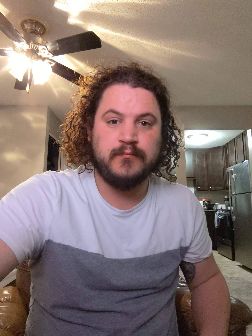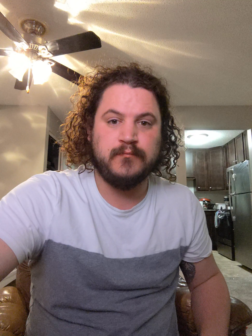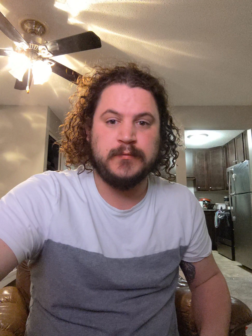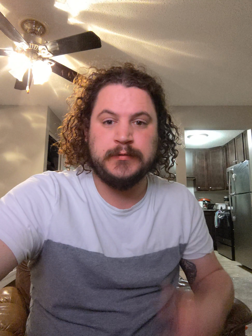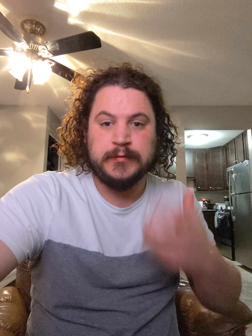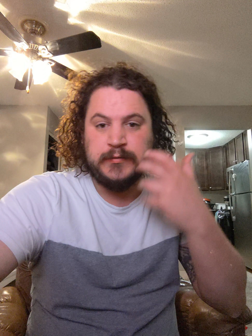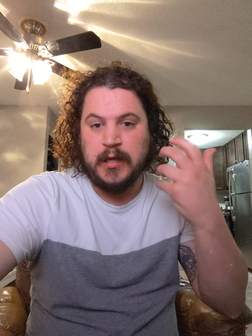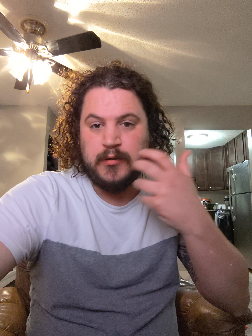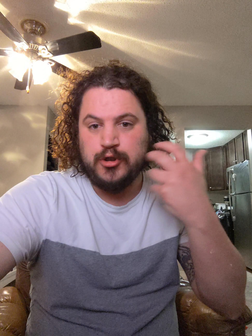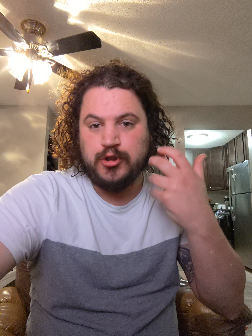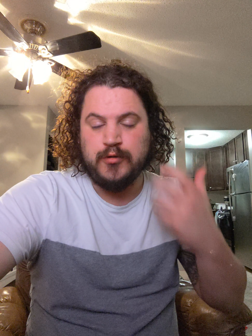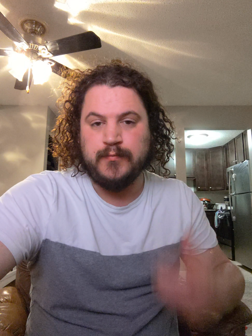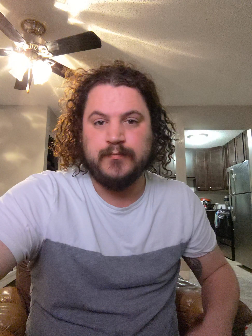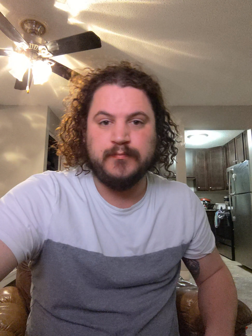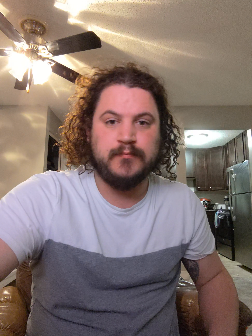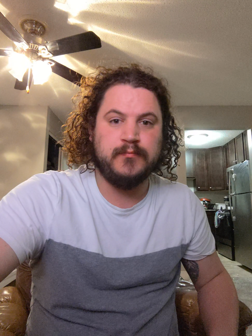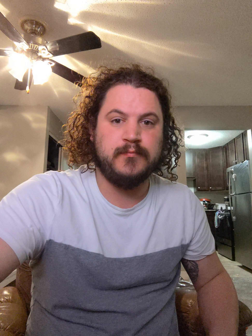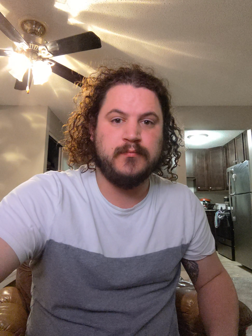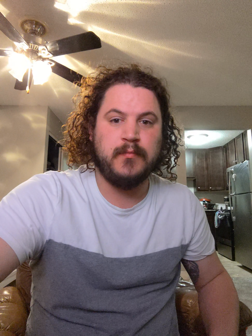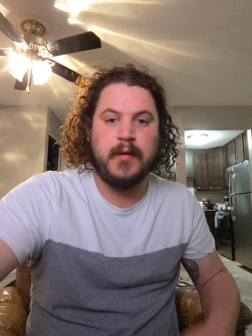tiger